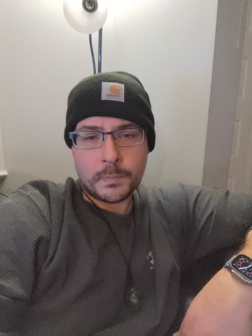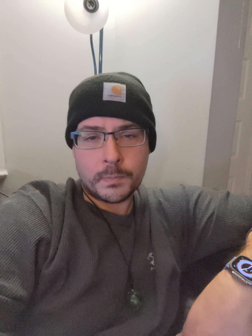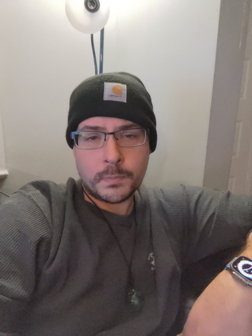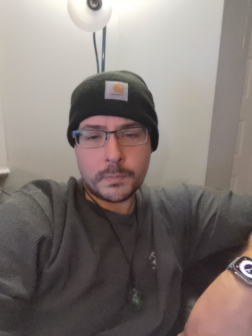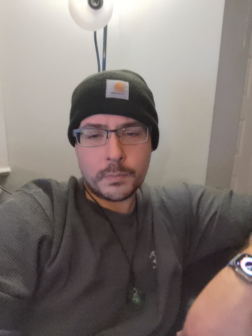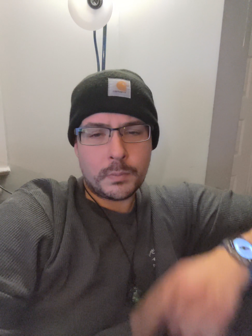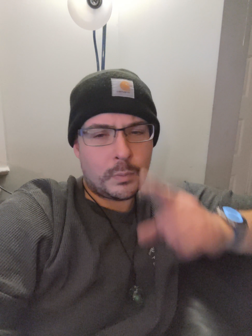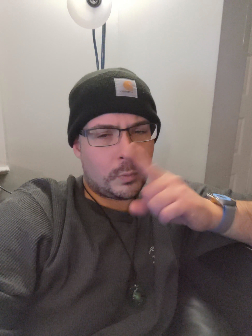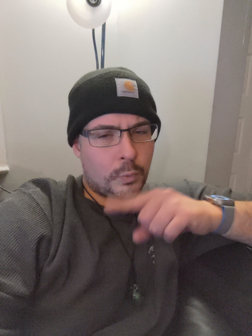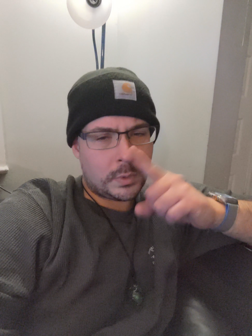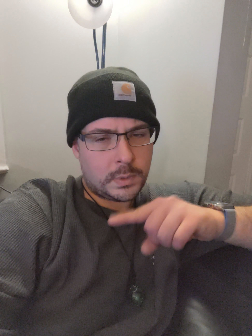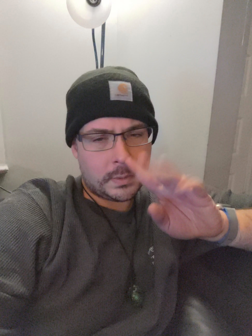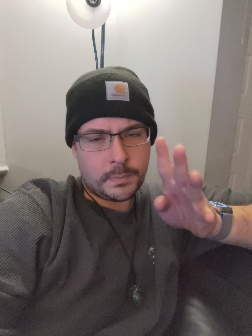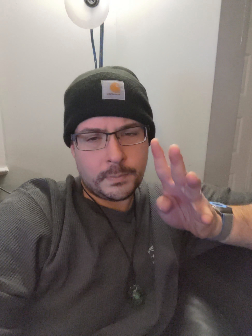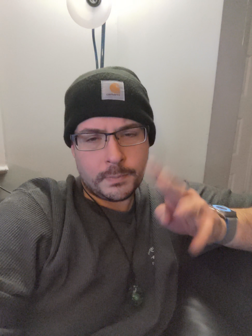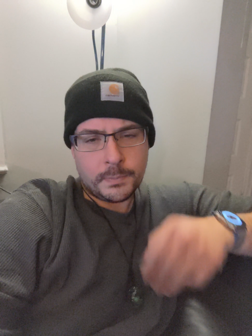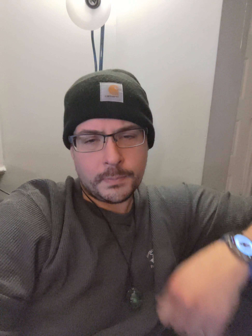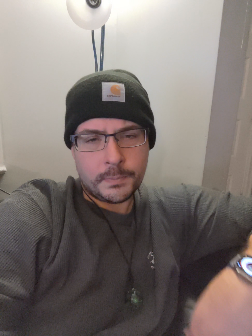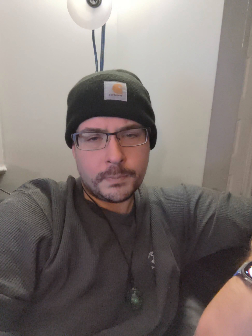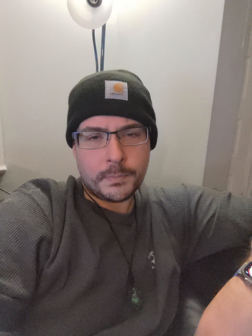pretend